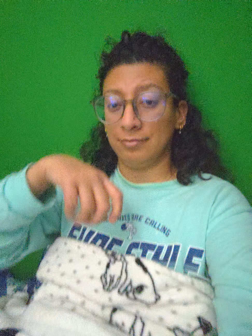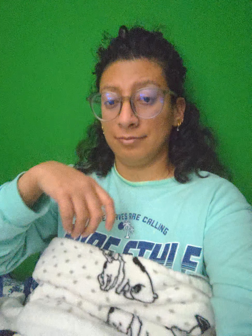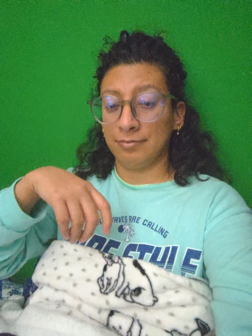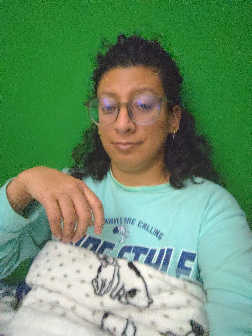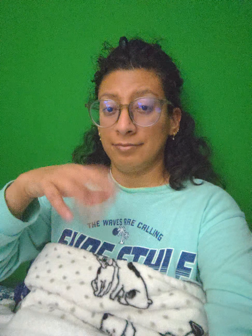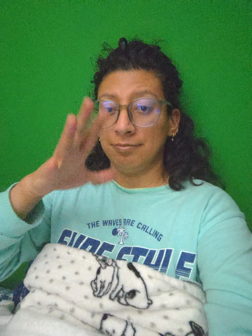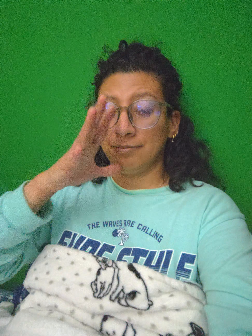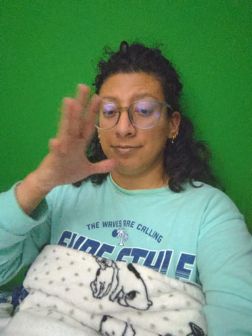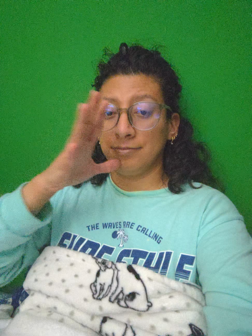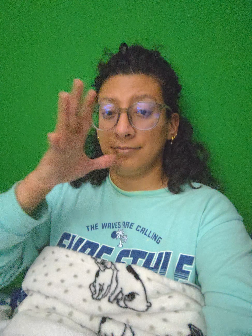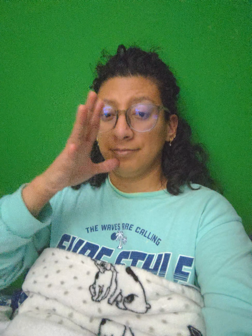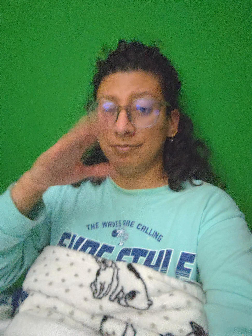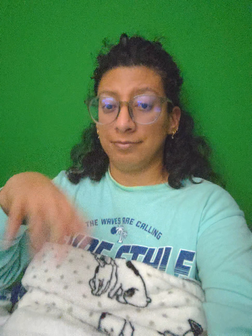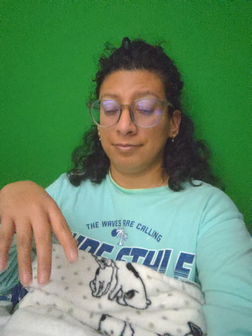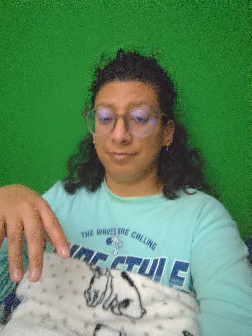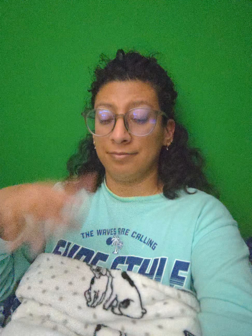mom